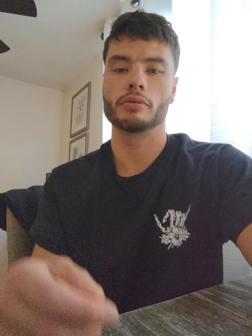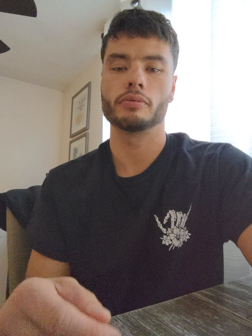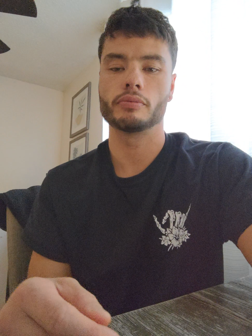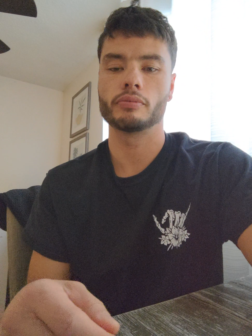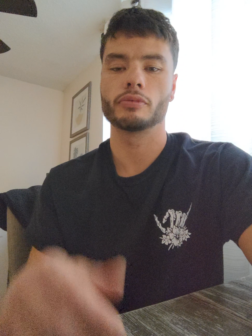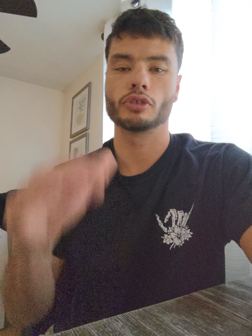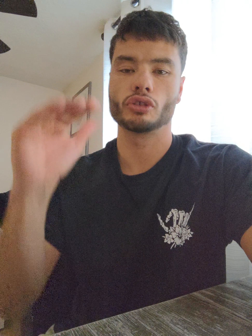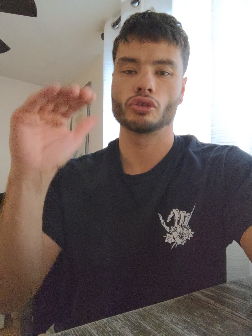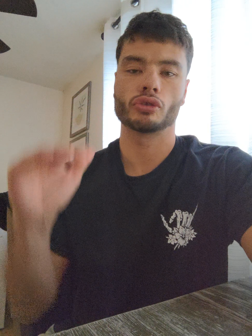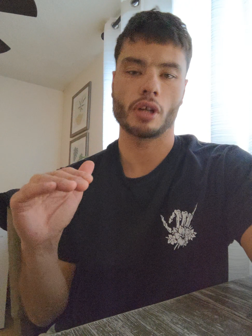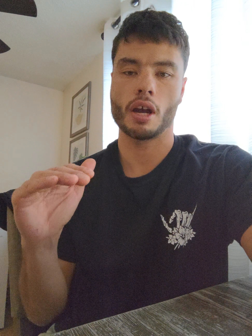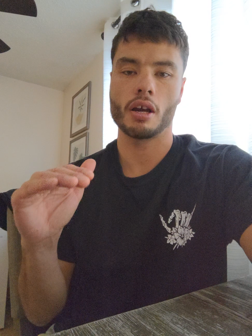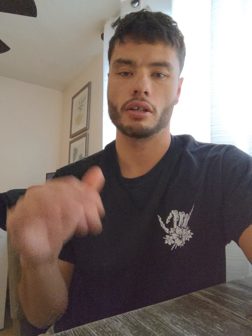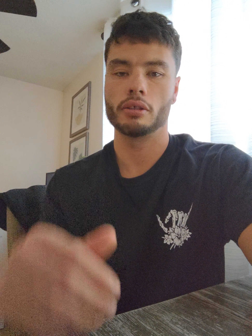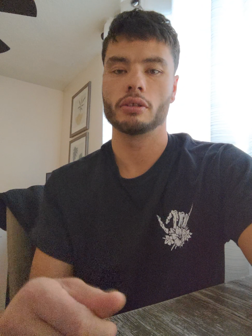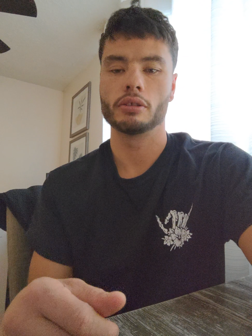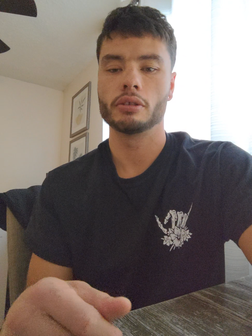child